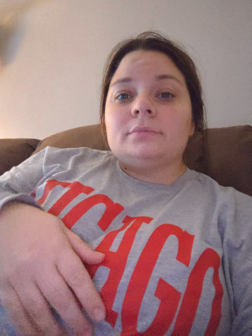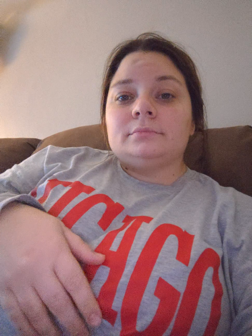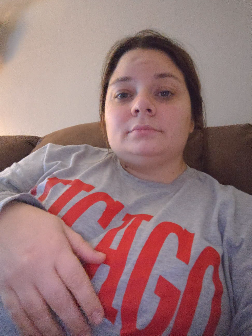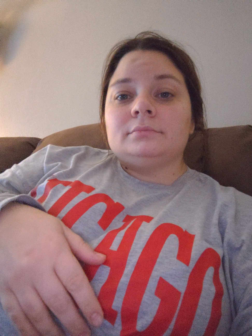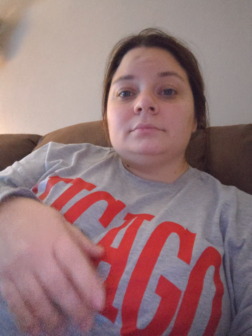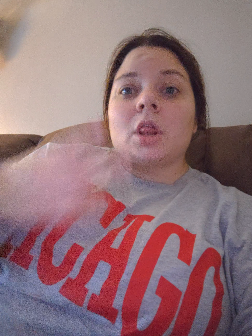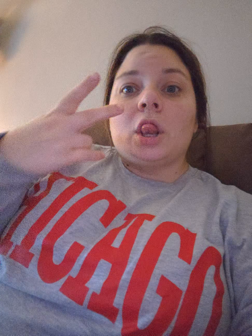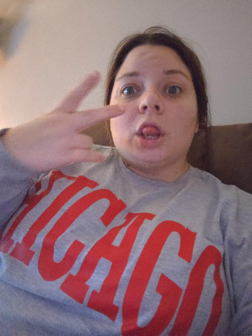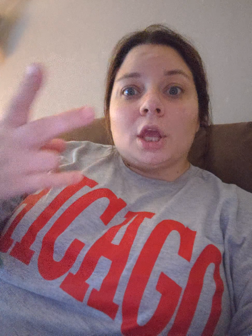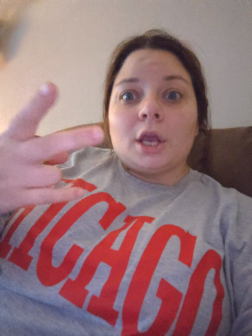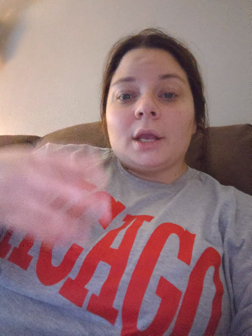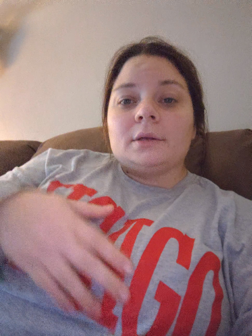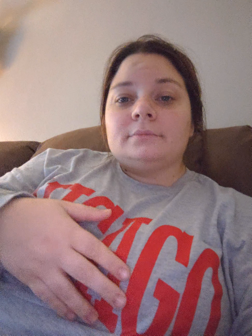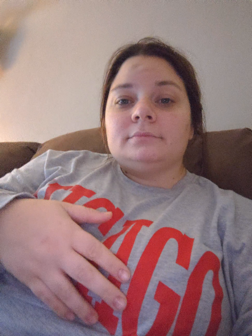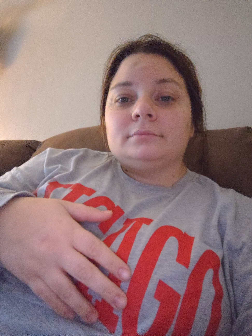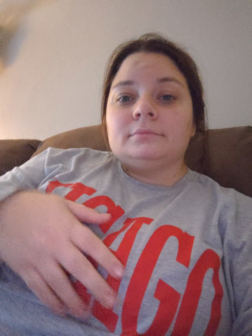look